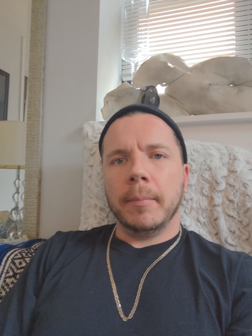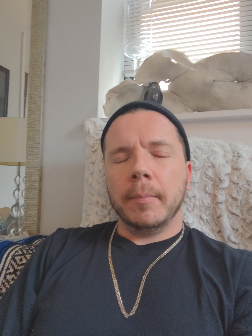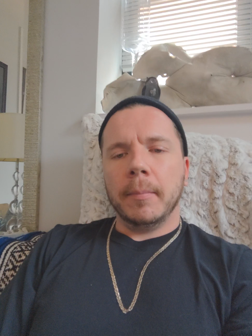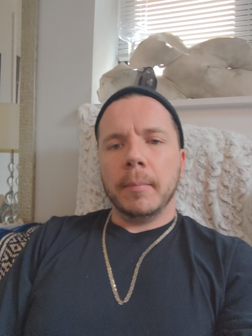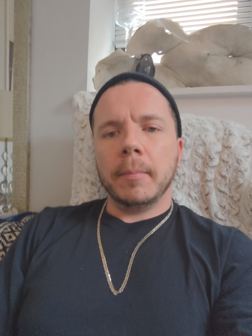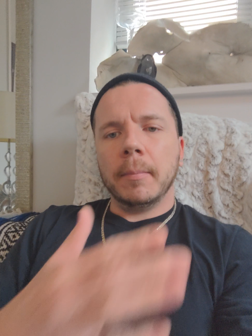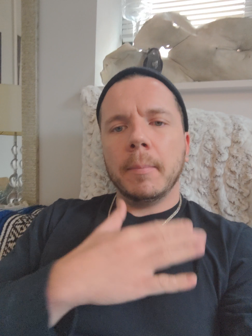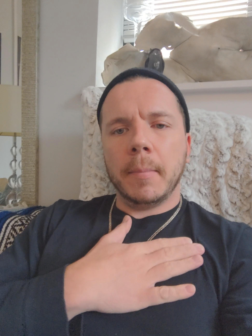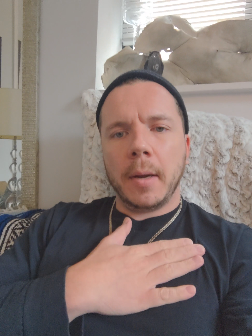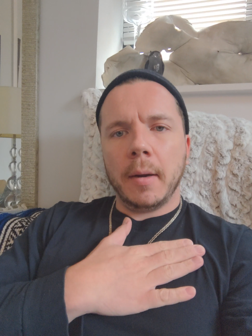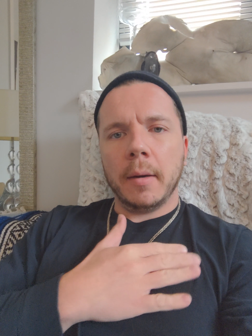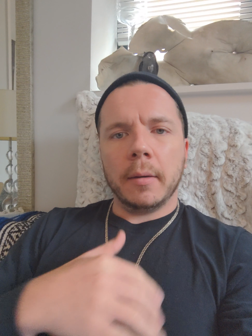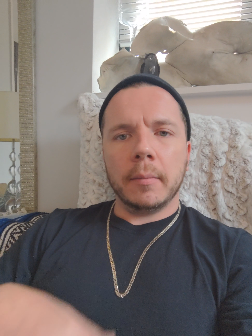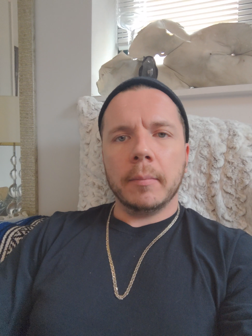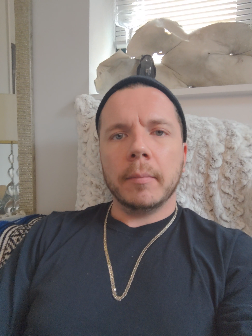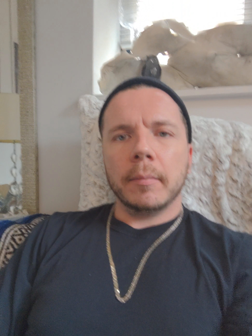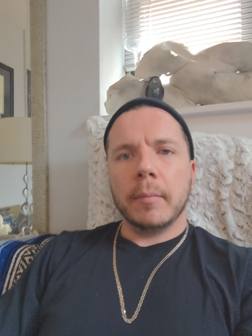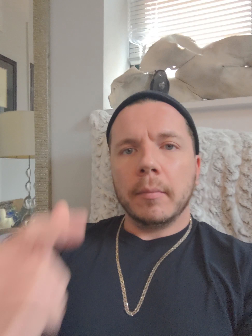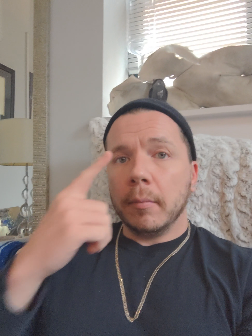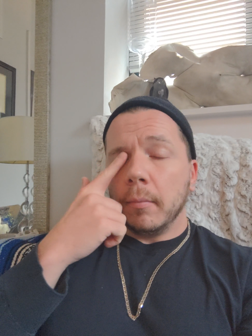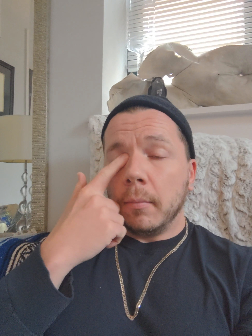my